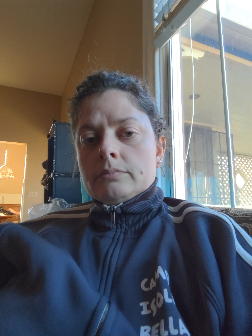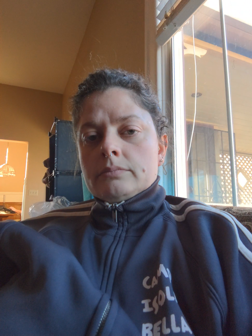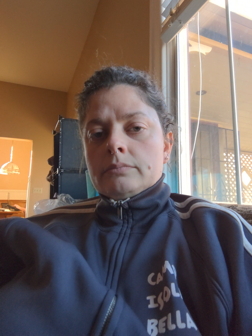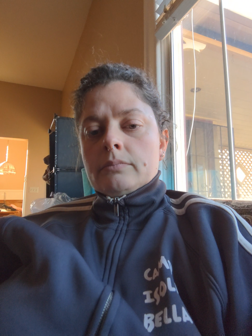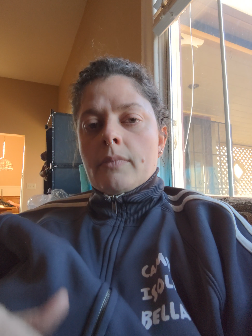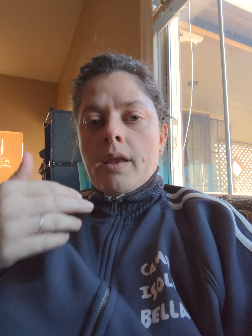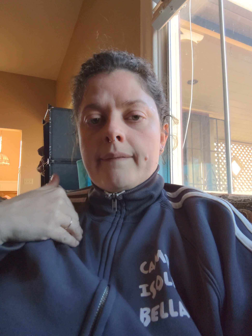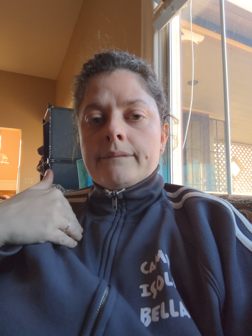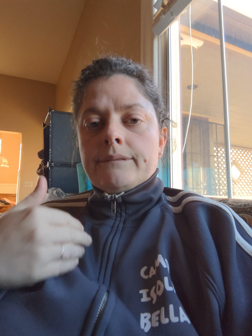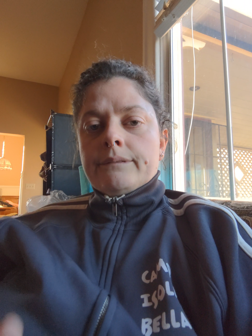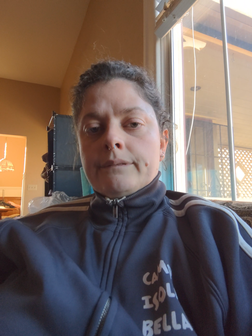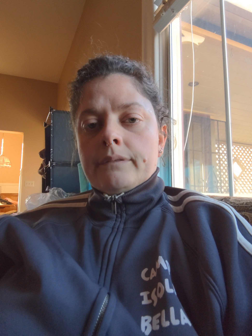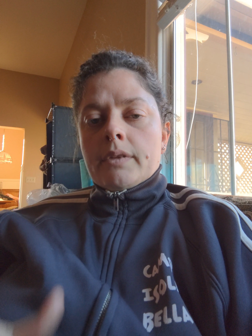have